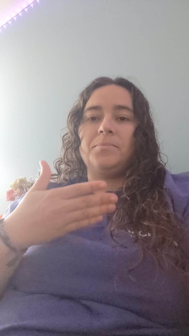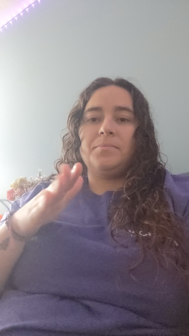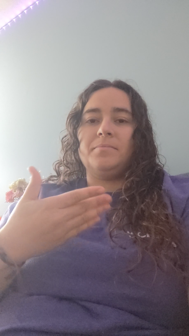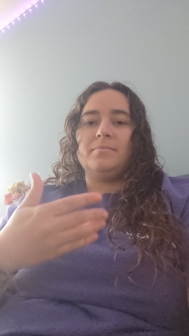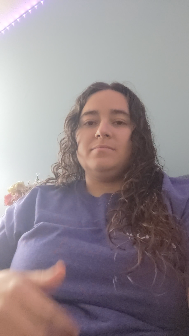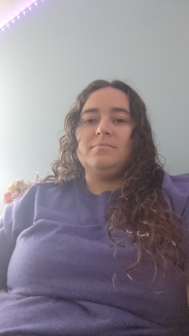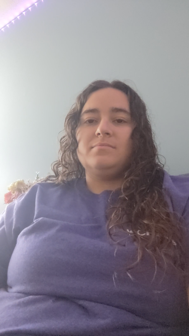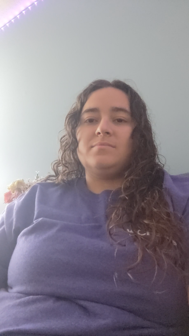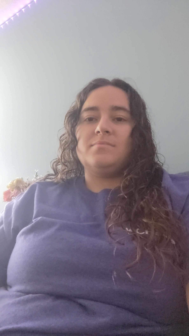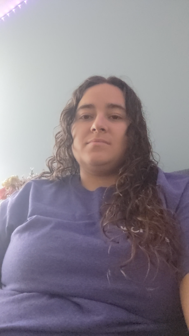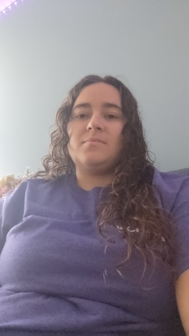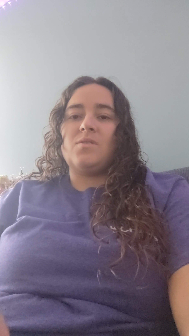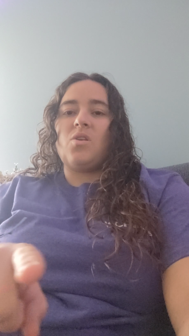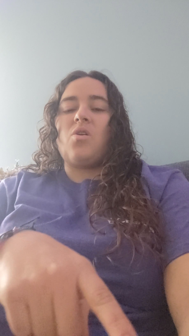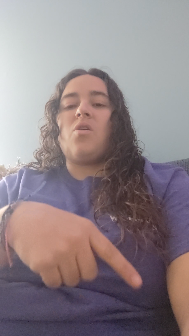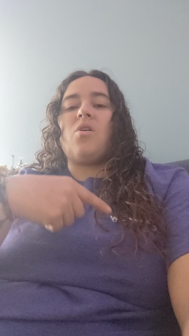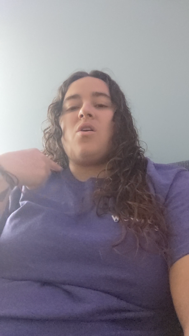long